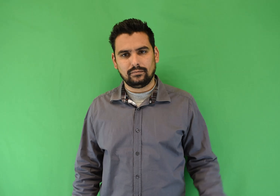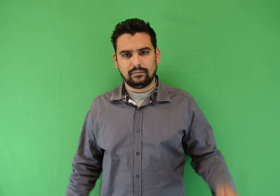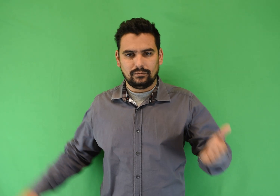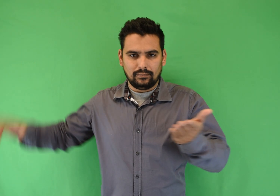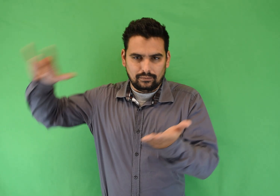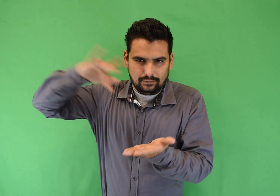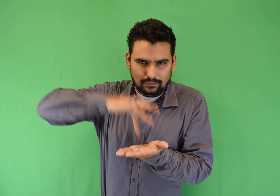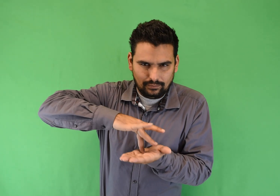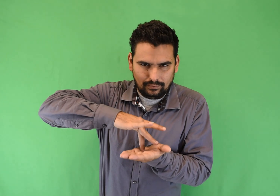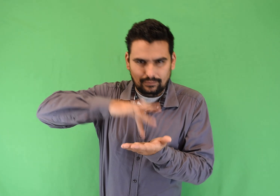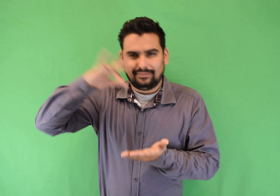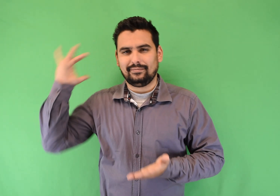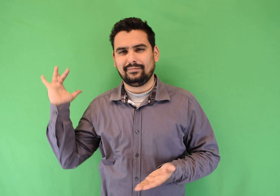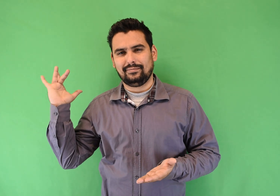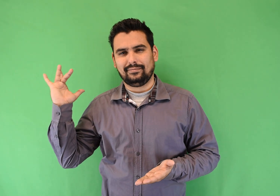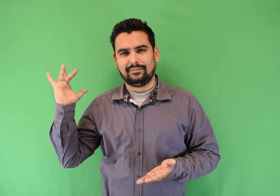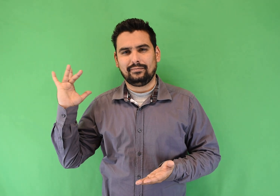gracias